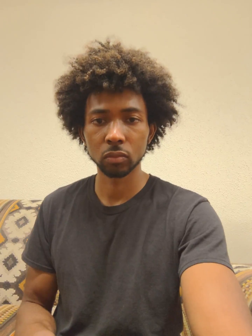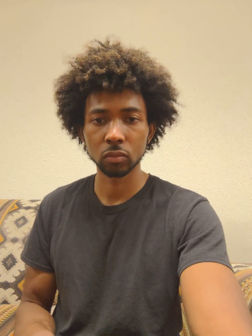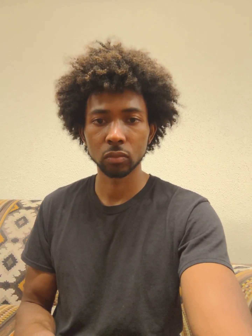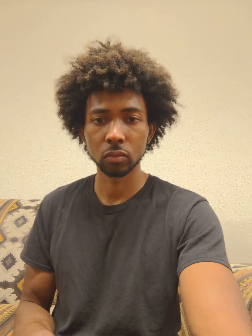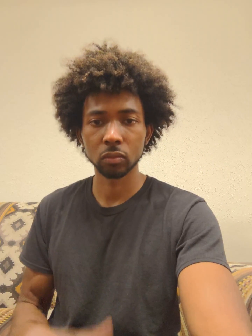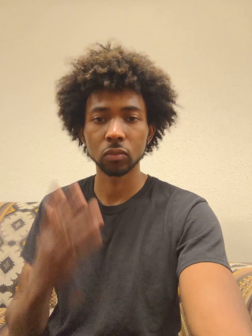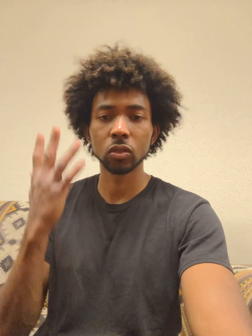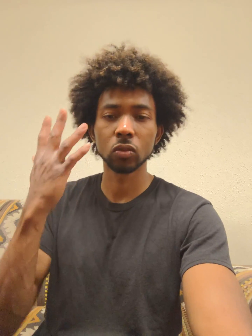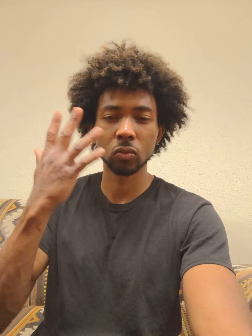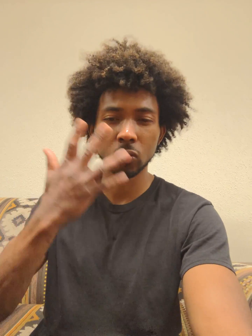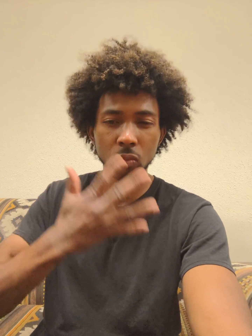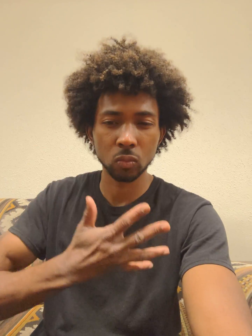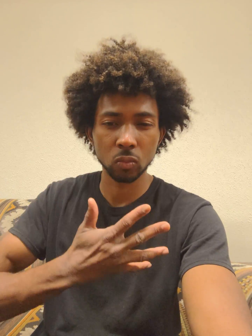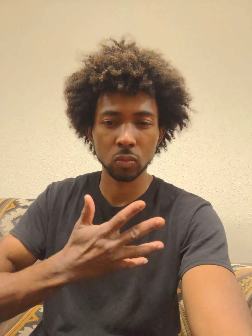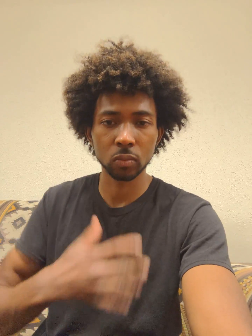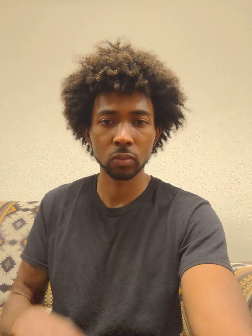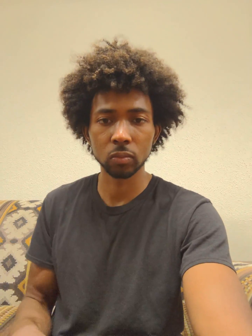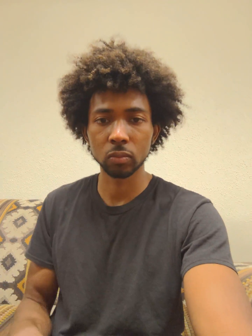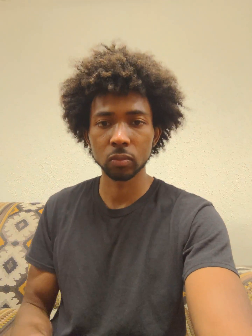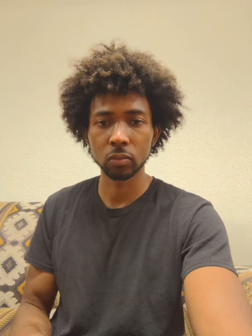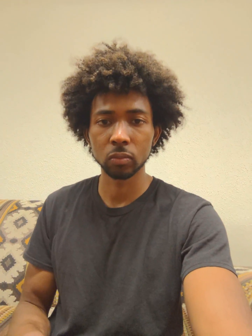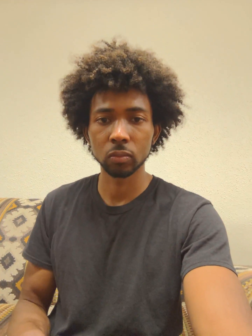dark